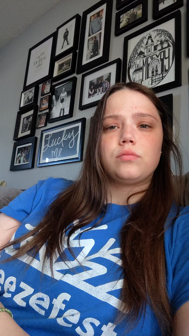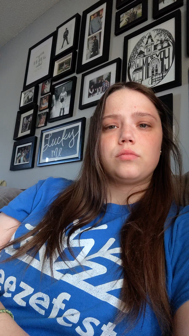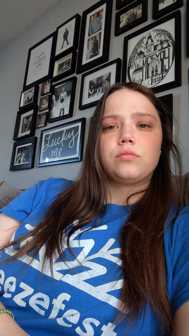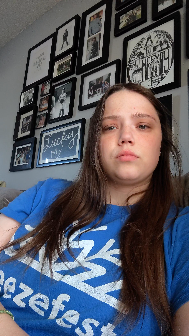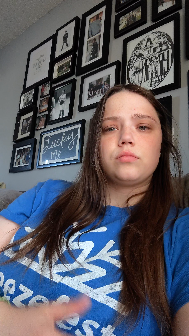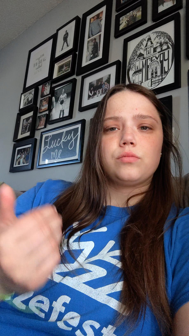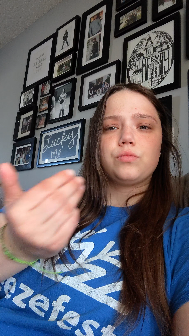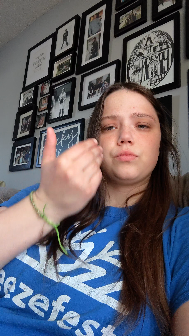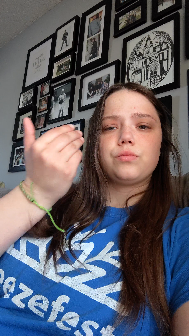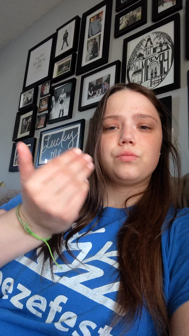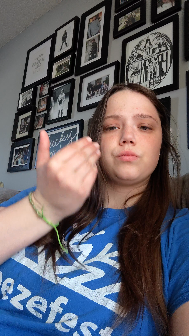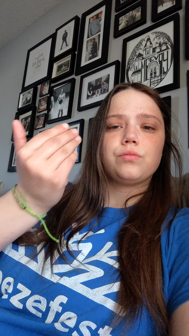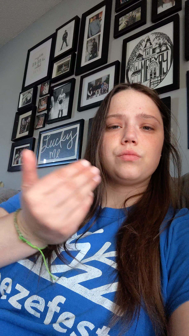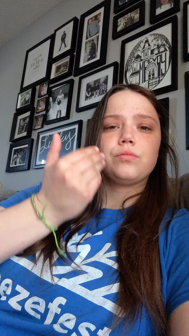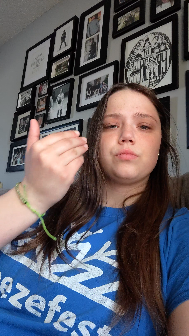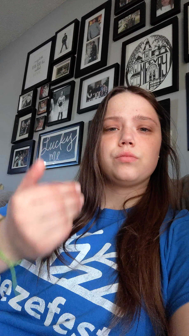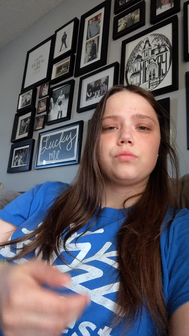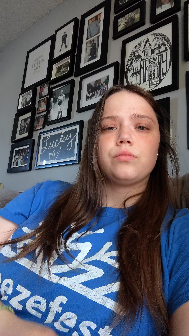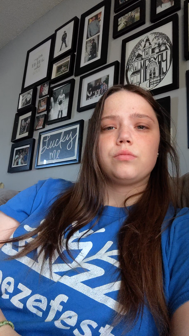new